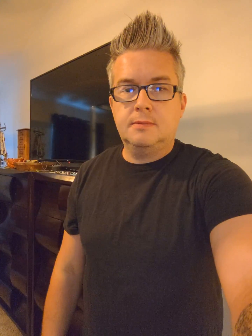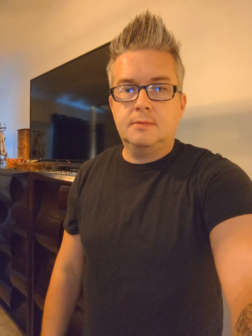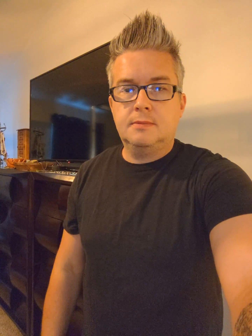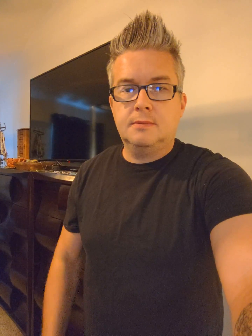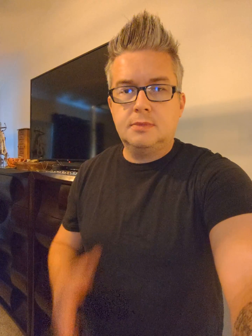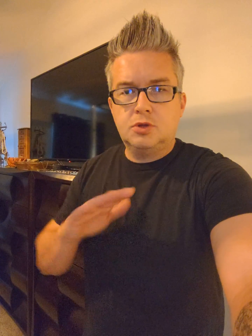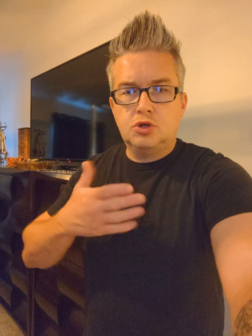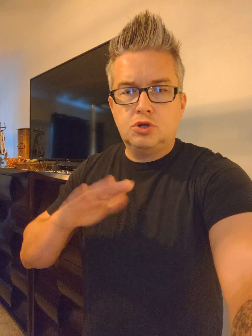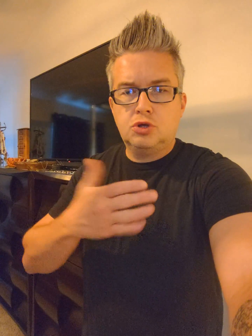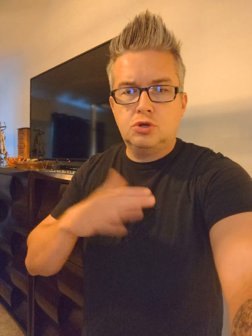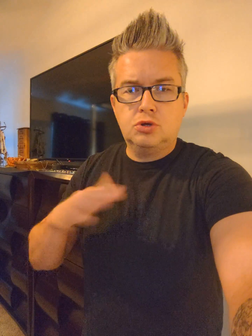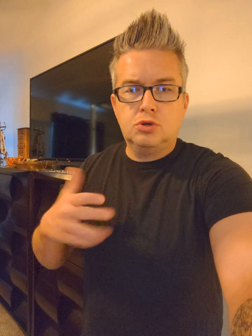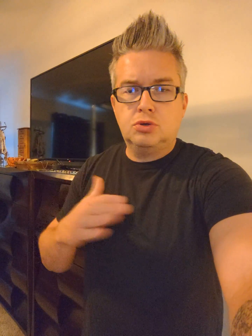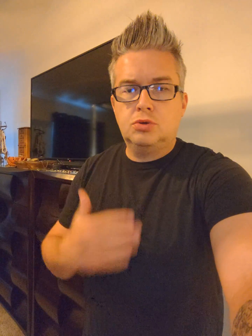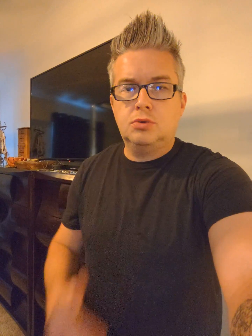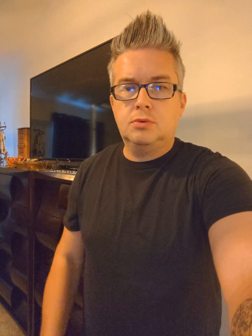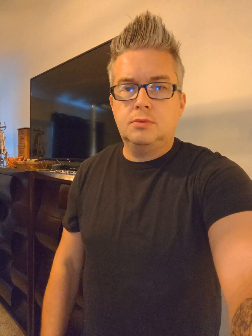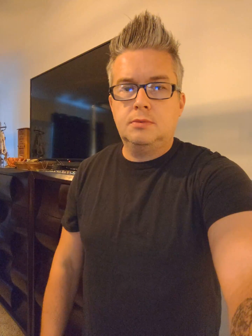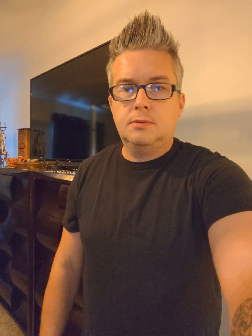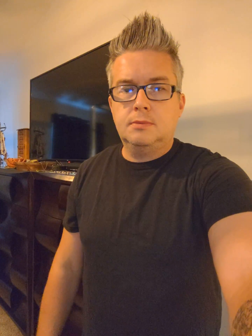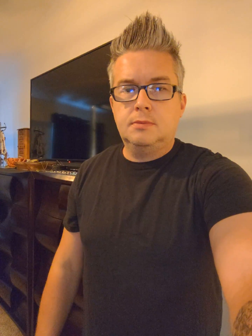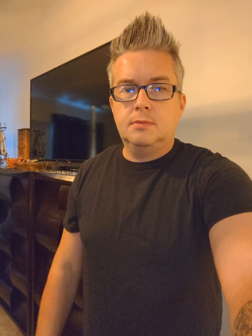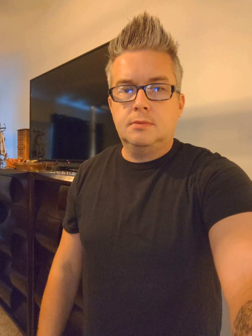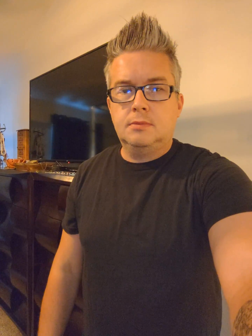cook